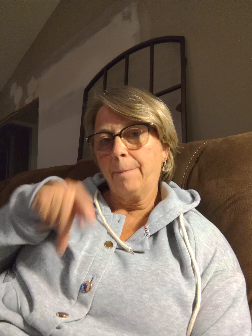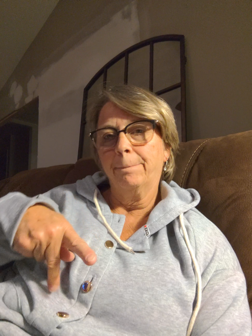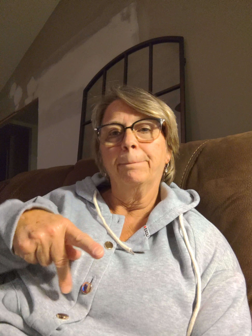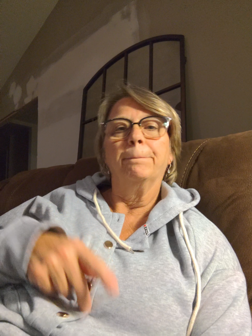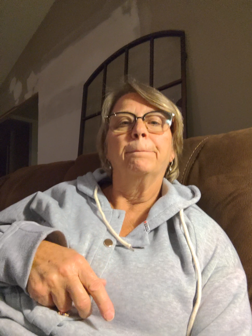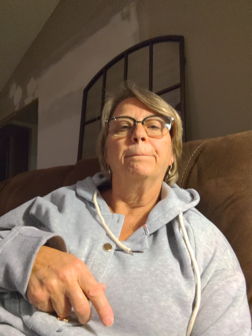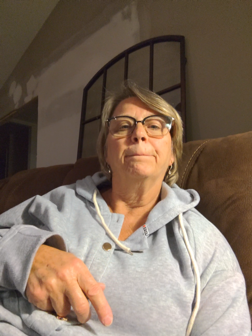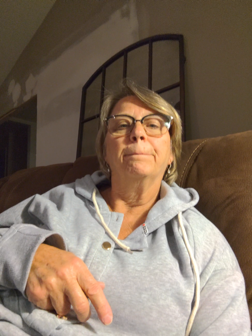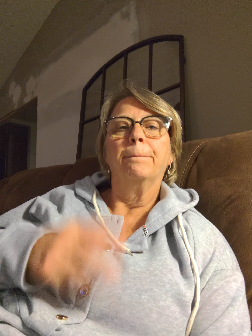nap